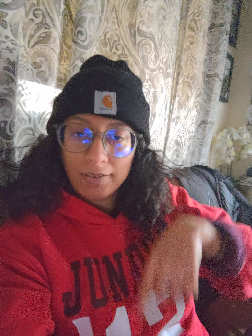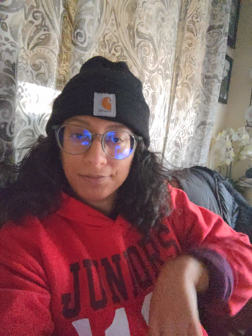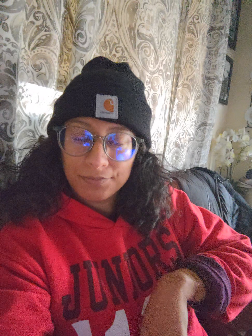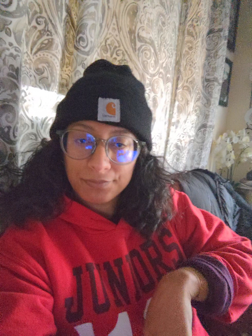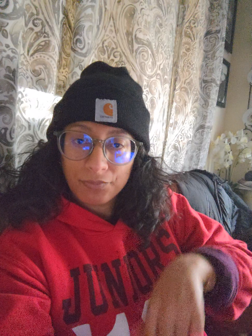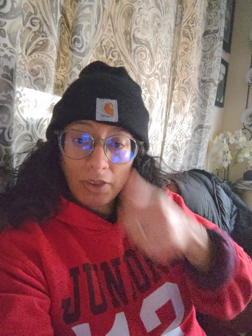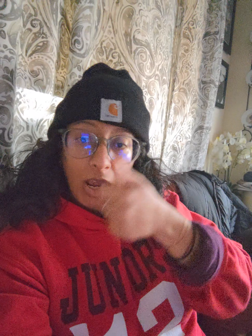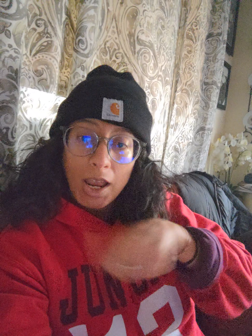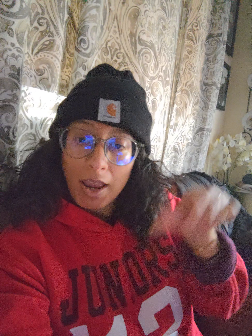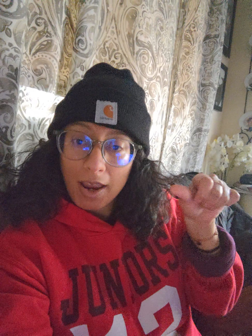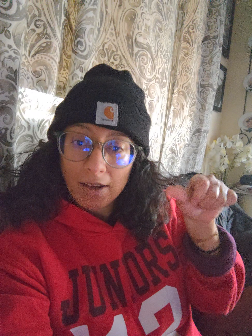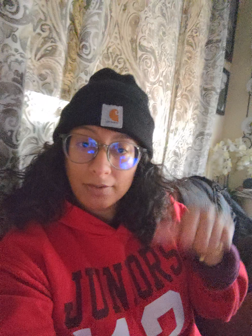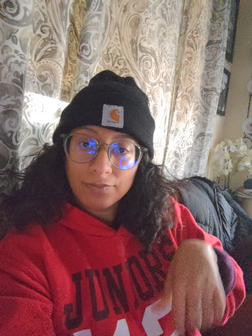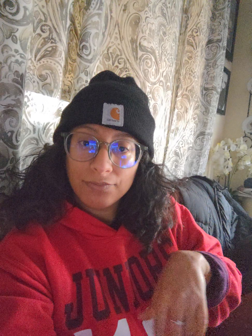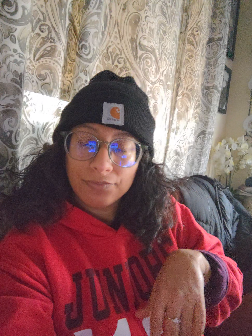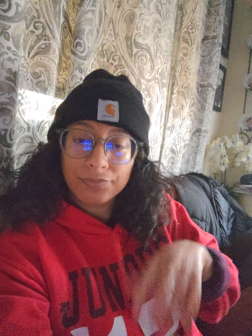any